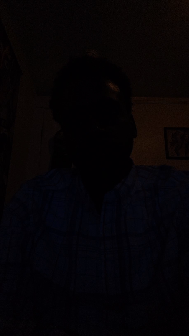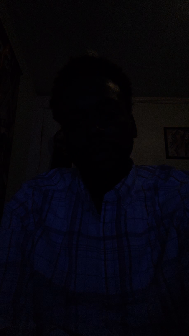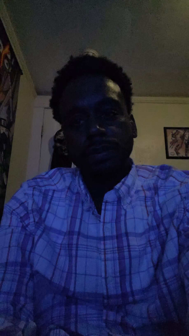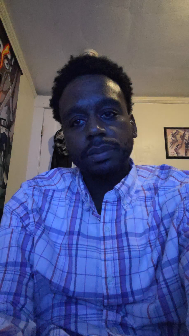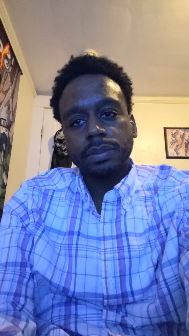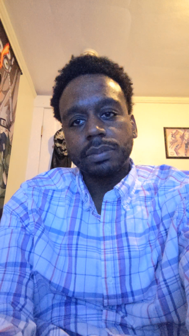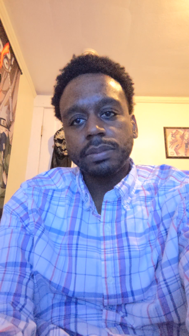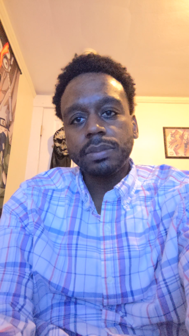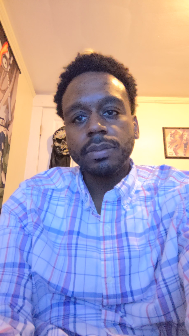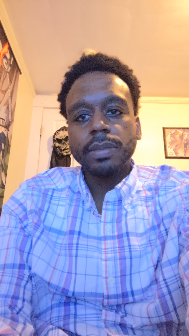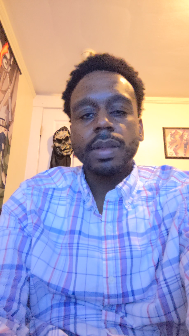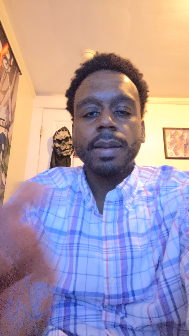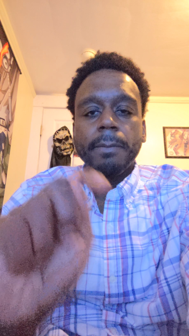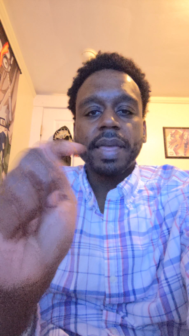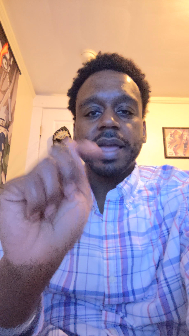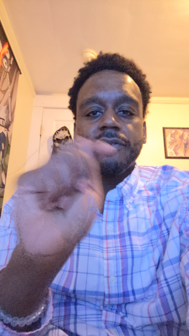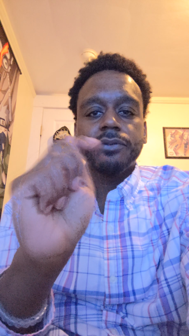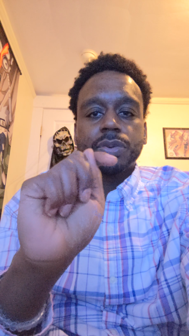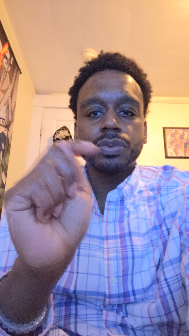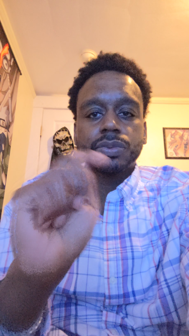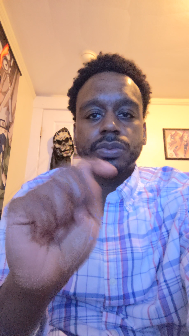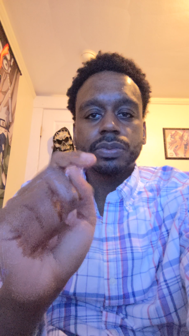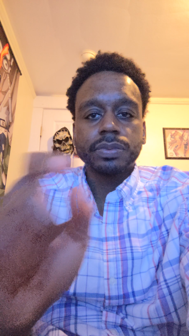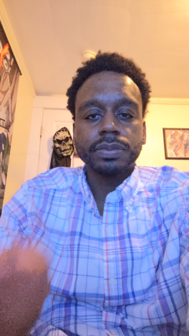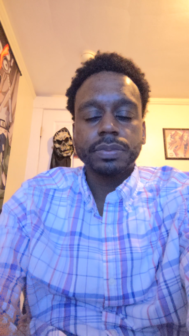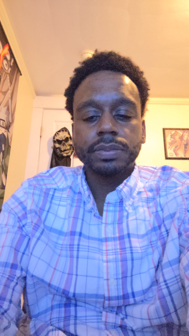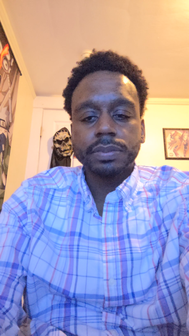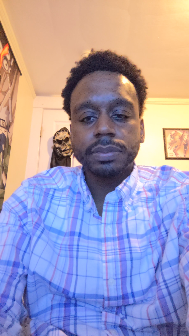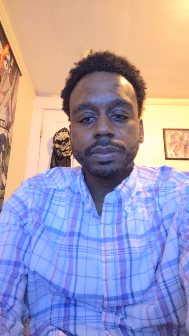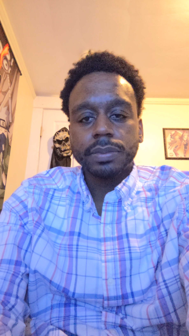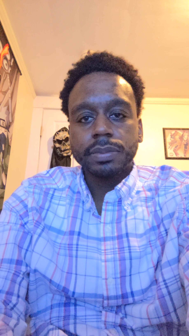bathroom